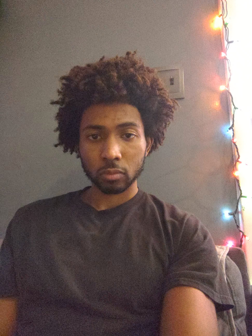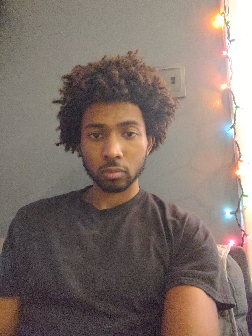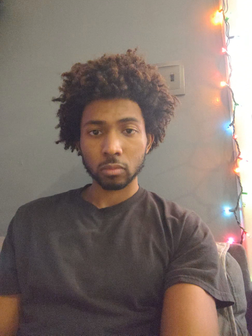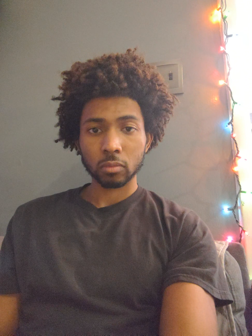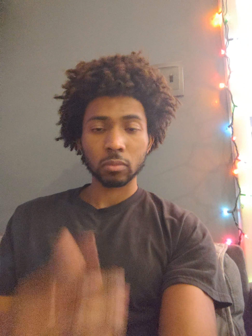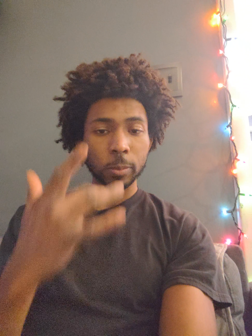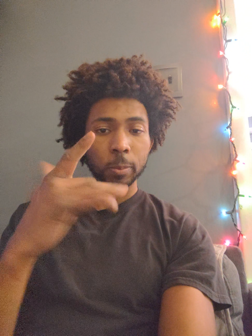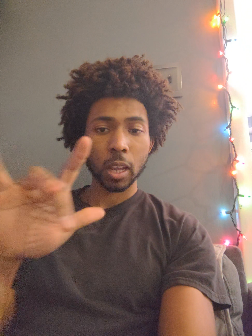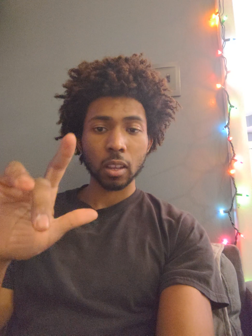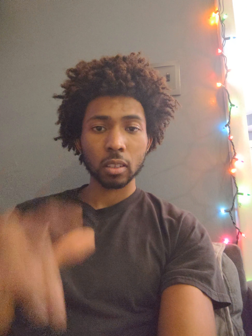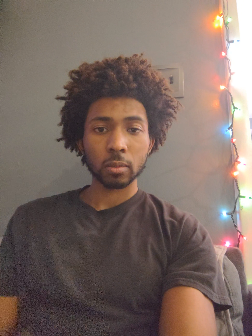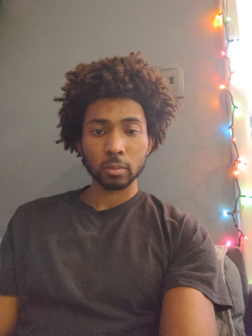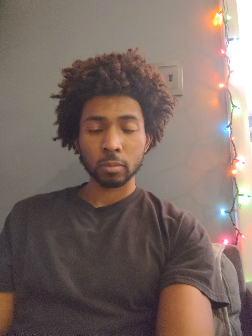empty